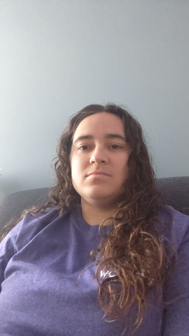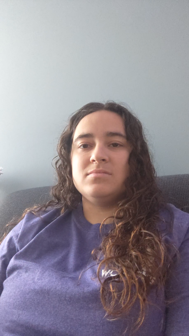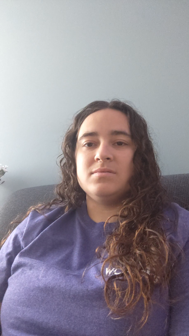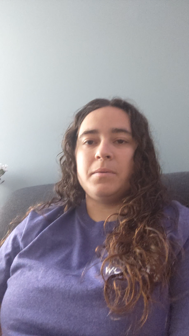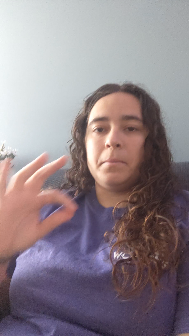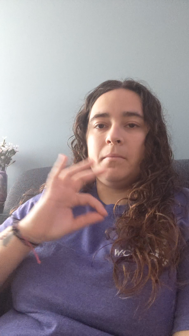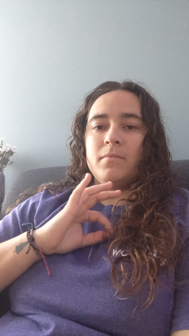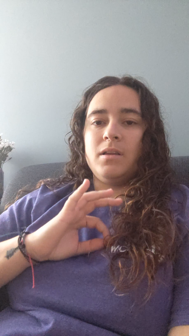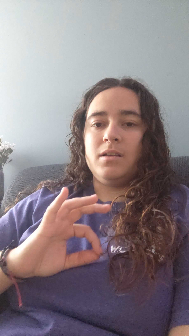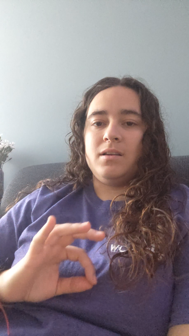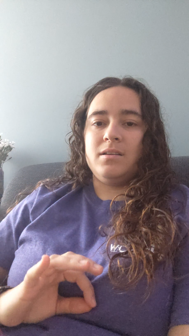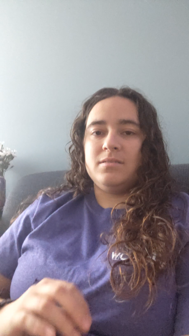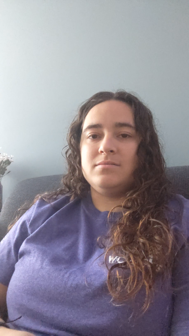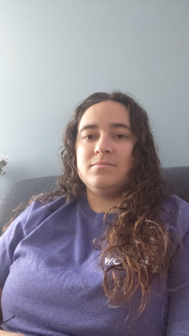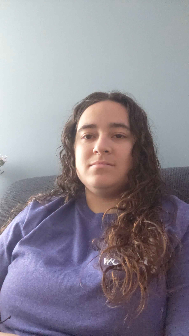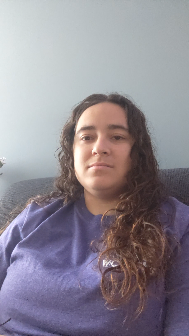button